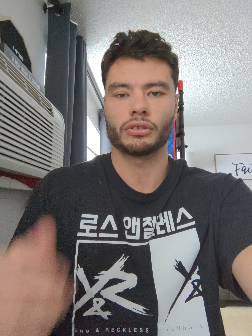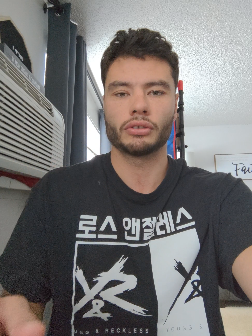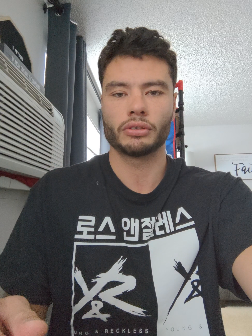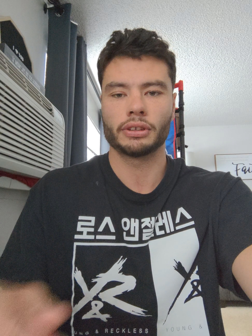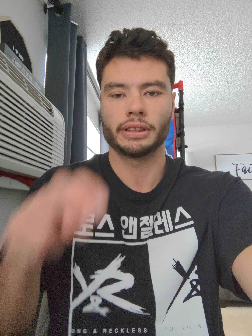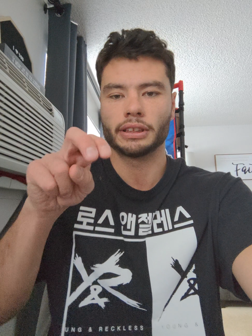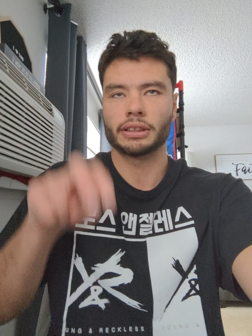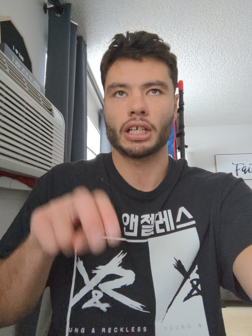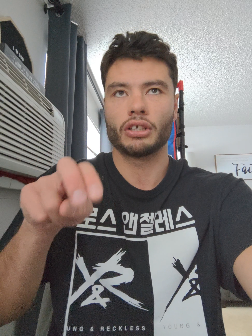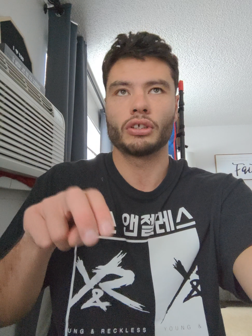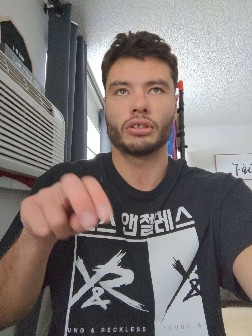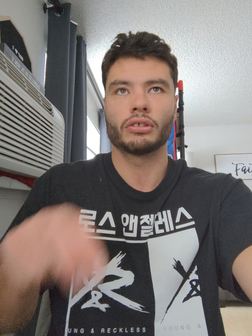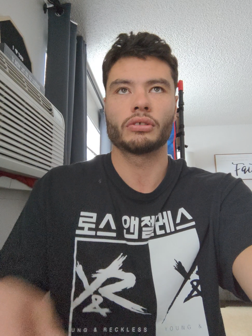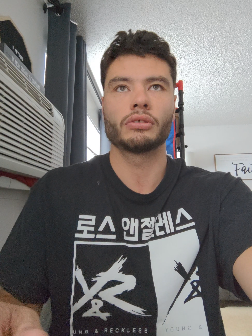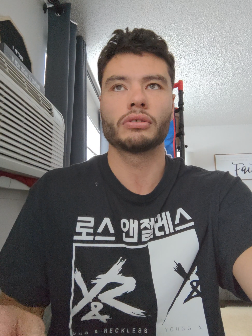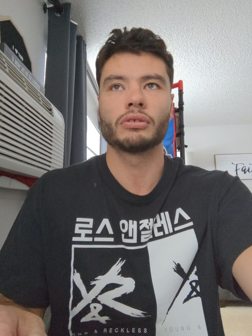chair